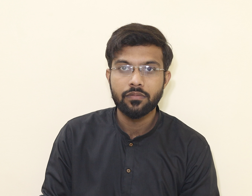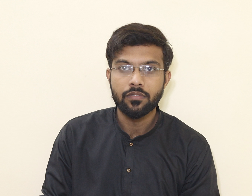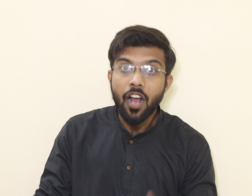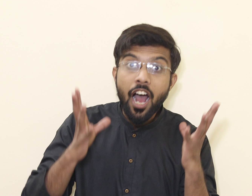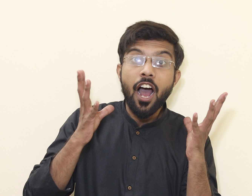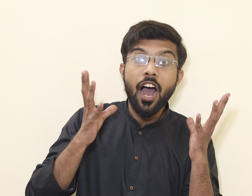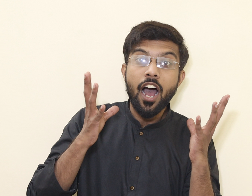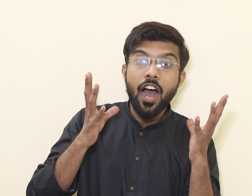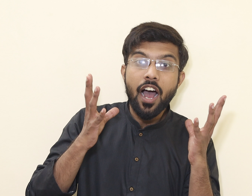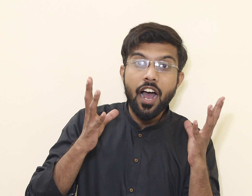surprise